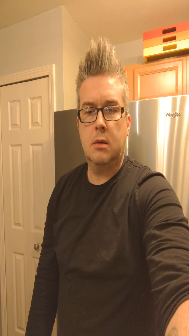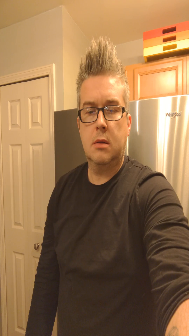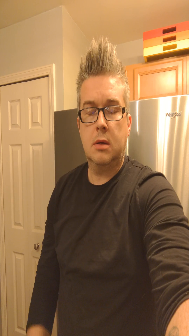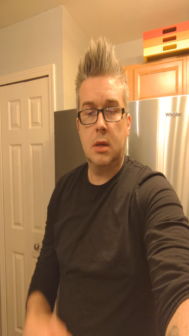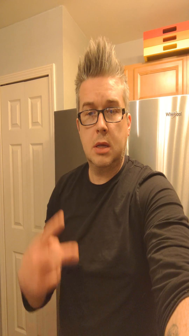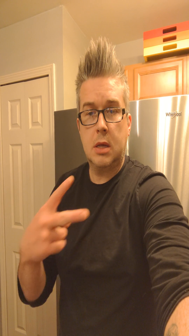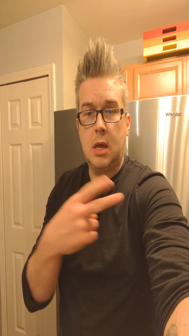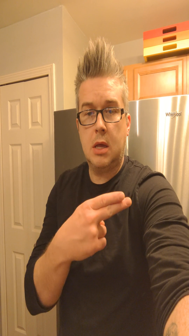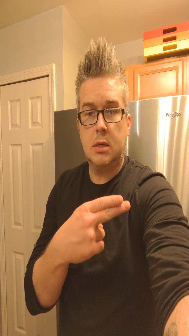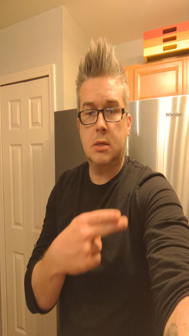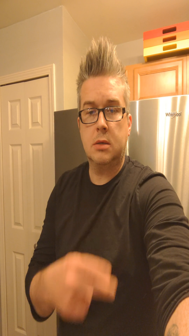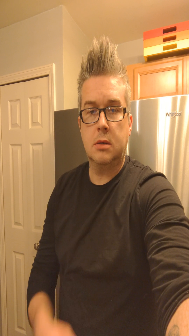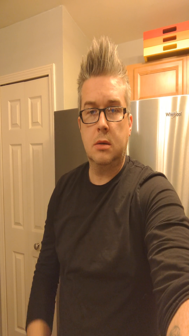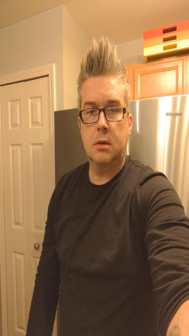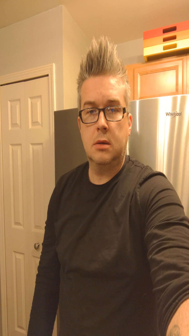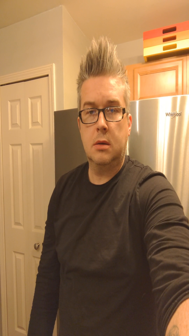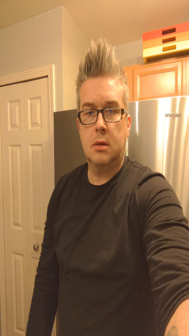cut